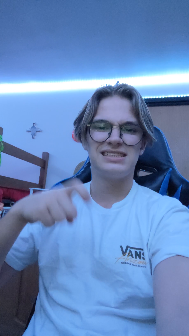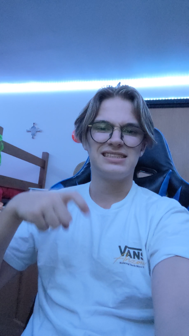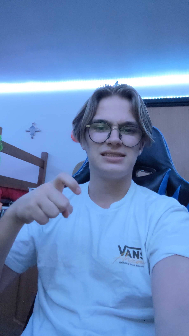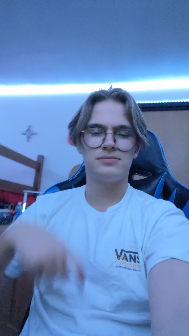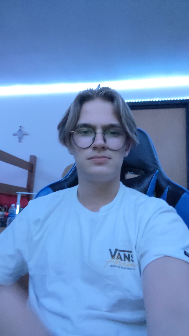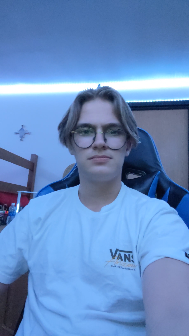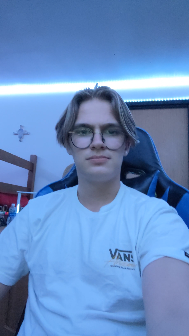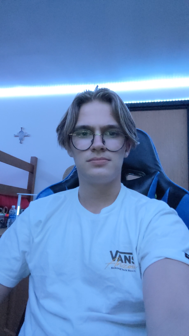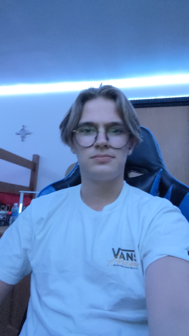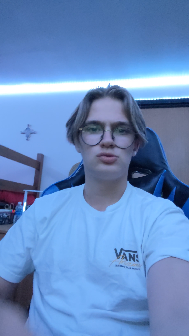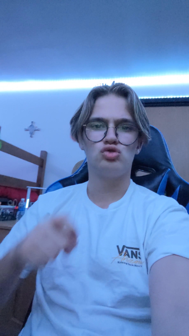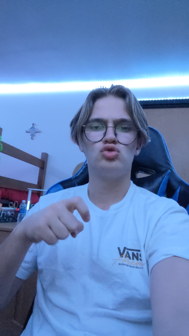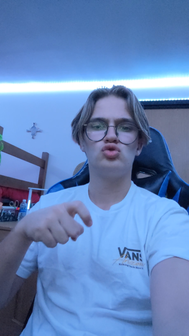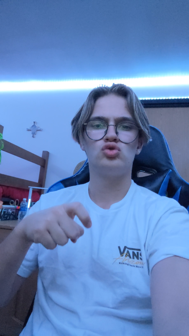should